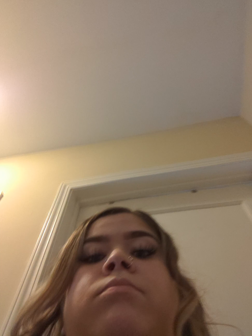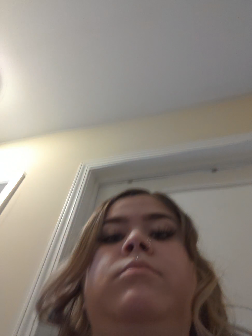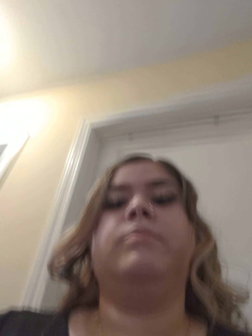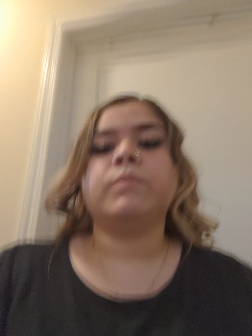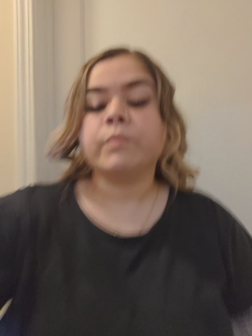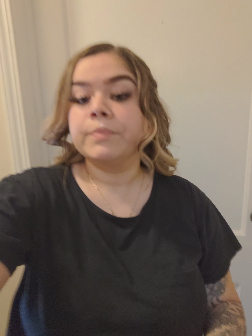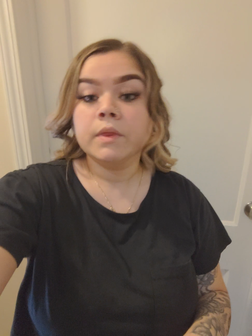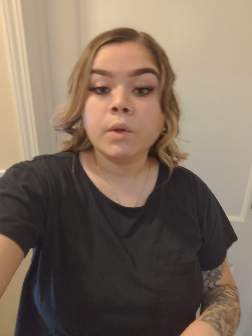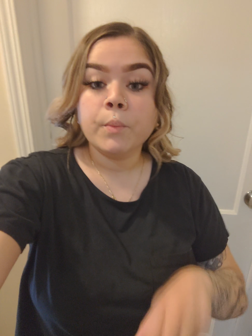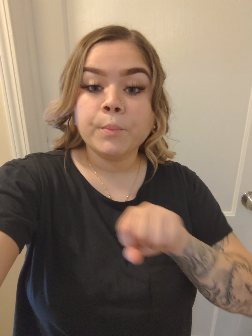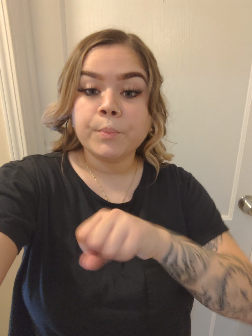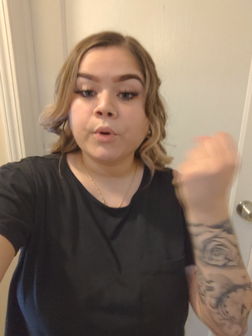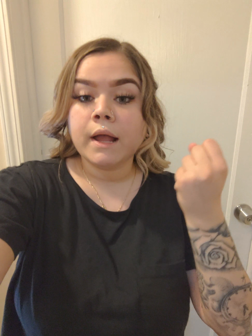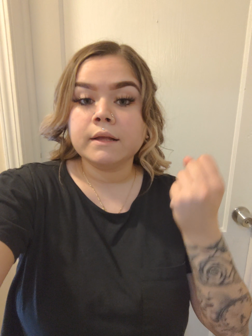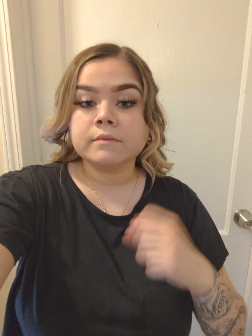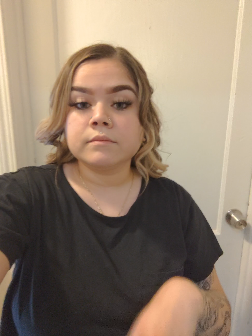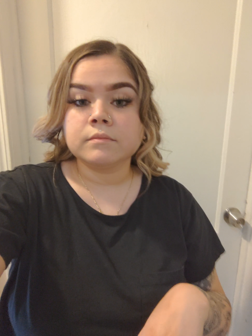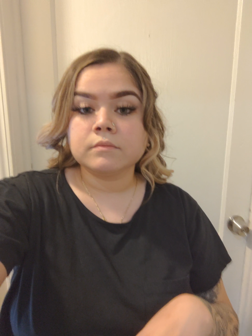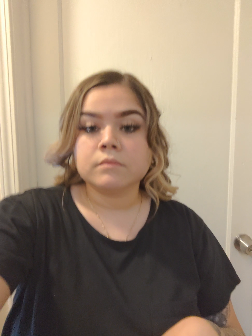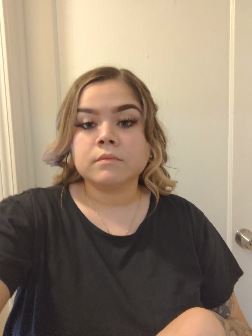break